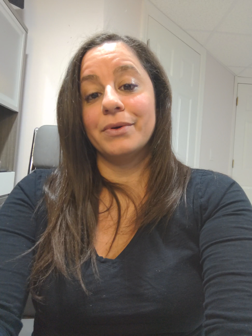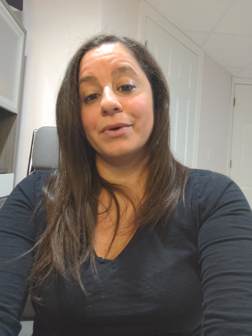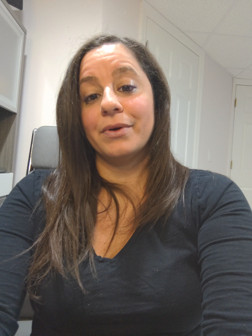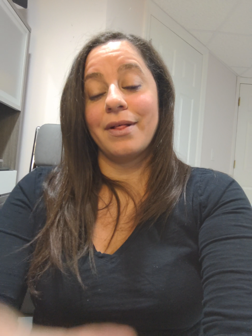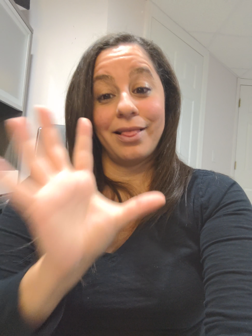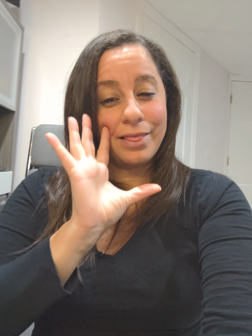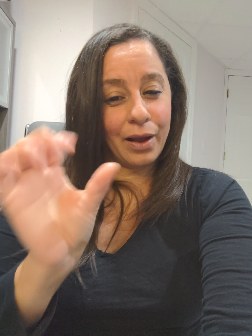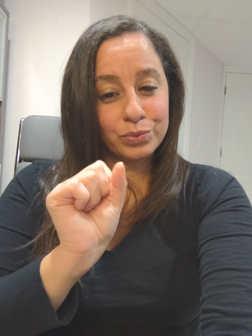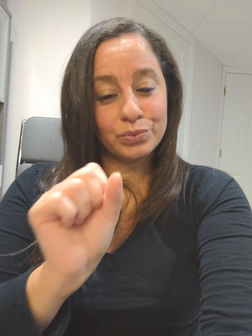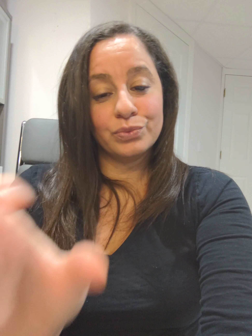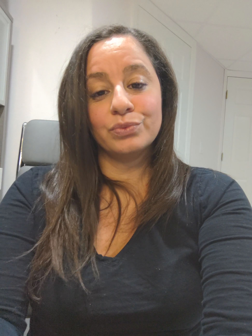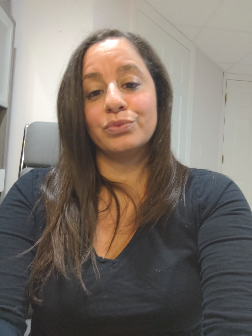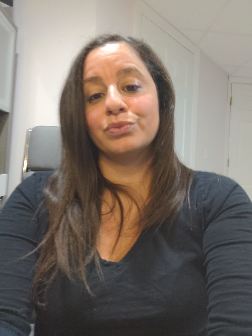loud